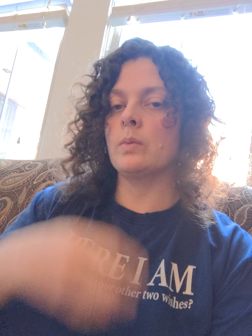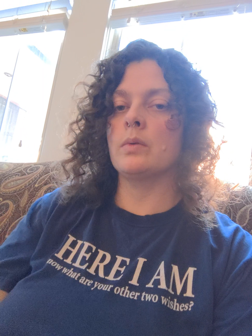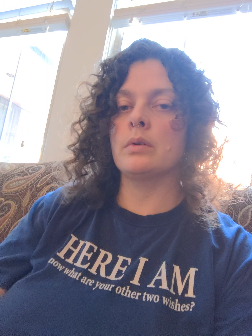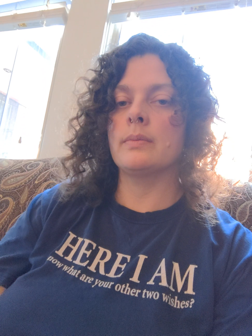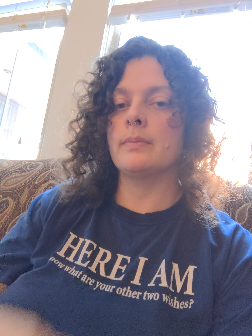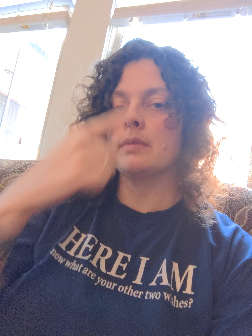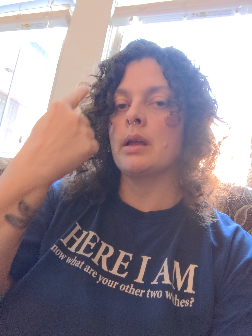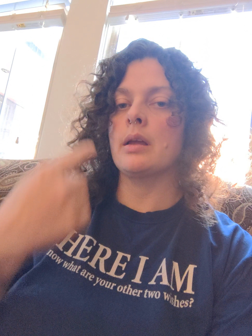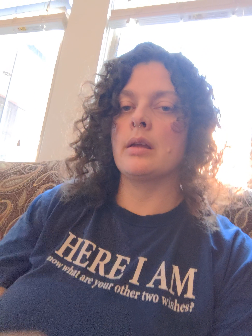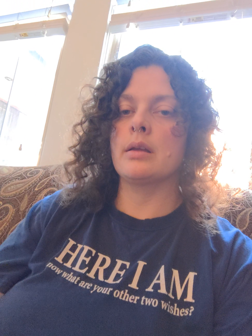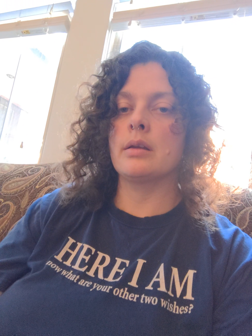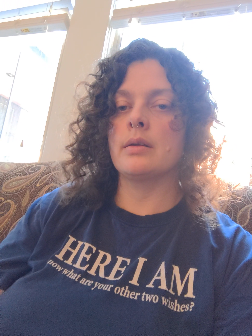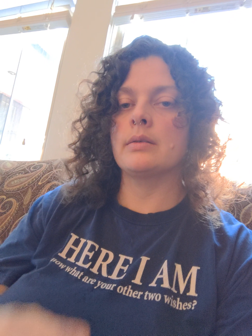black